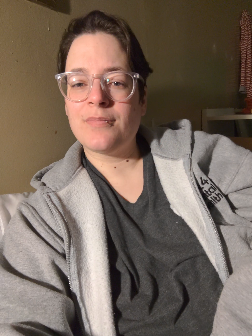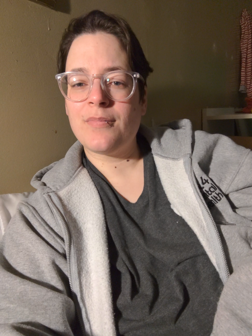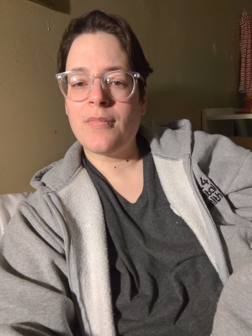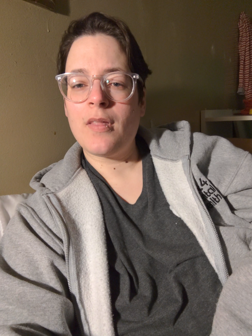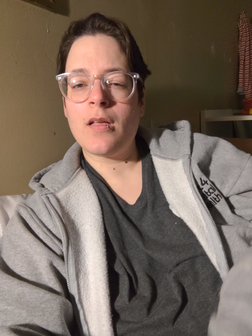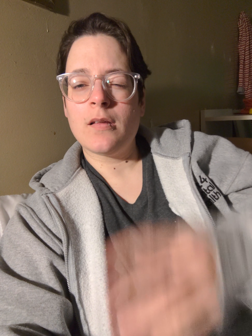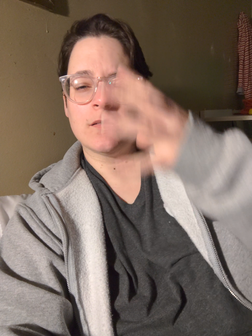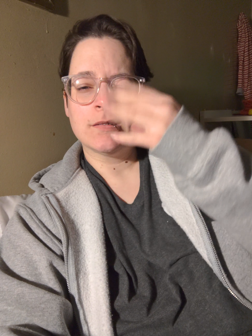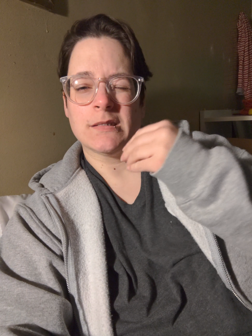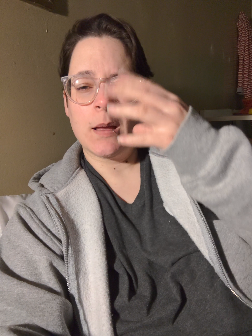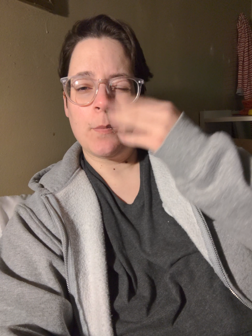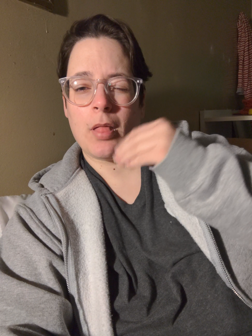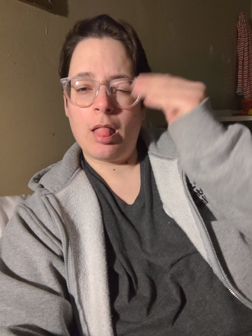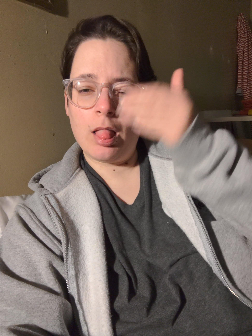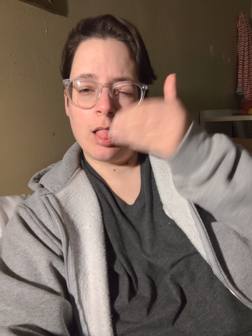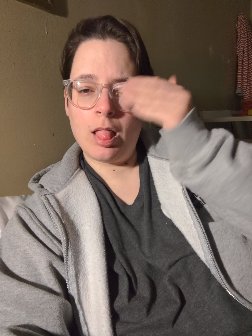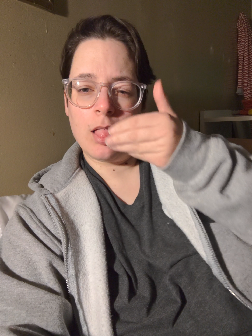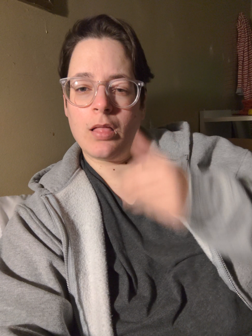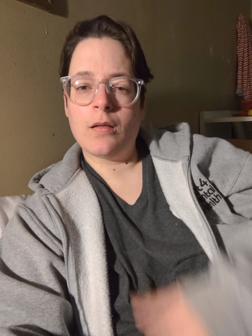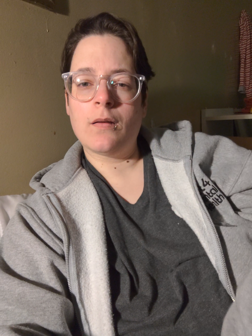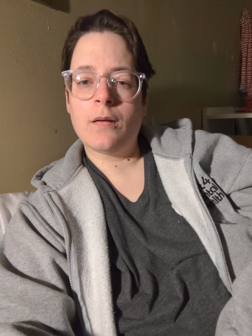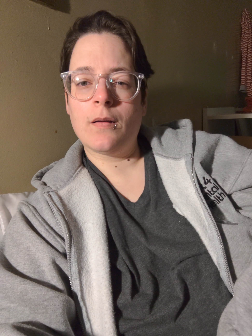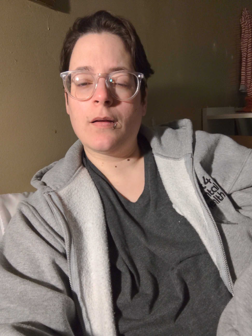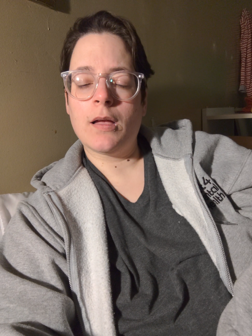sleepy